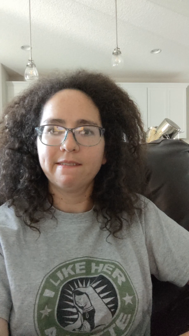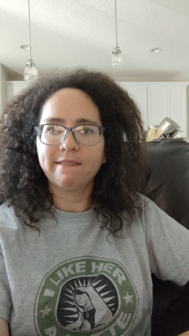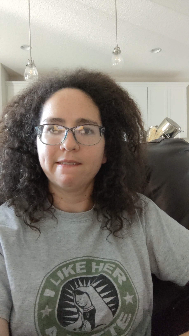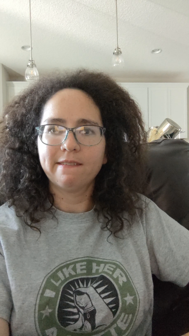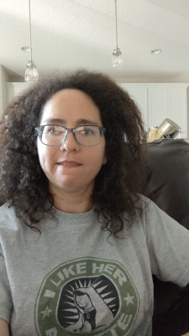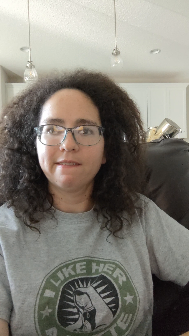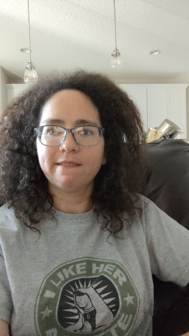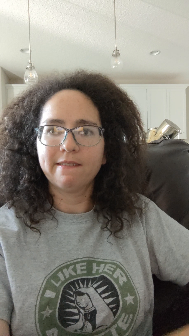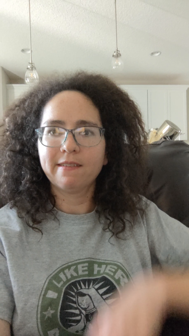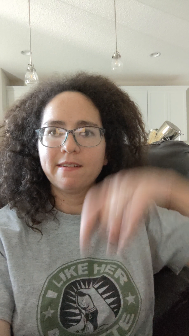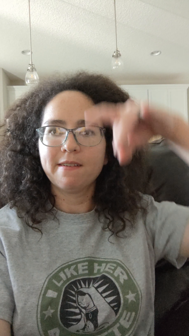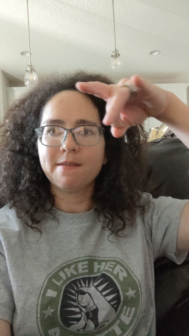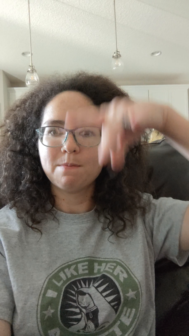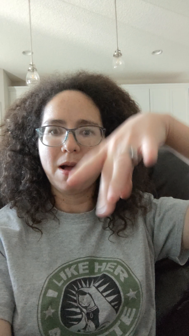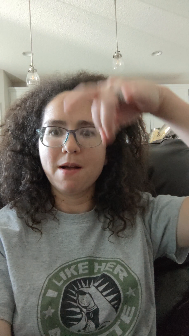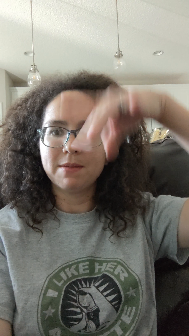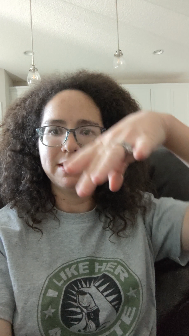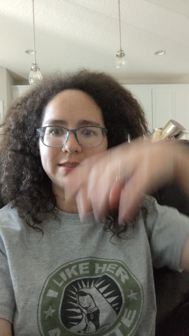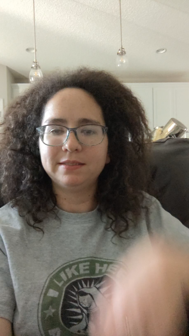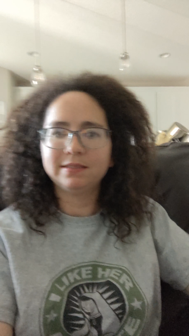pumpkin